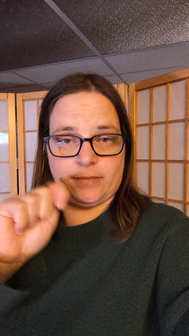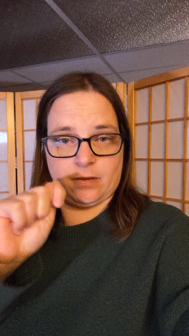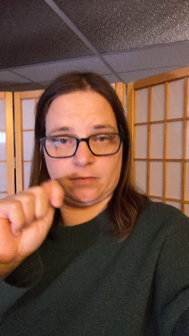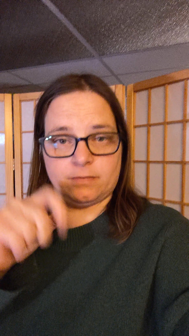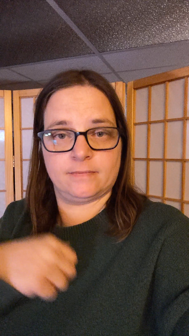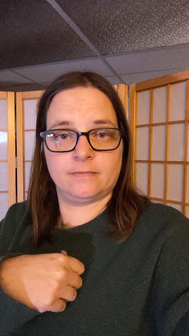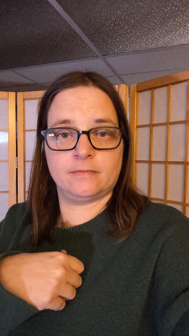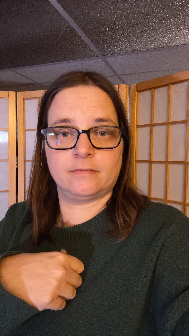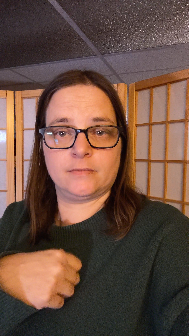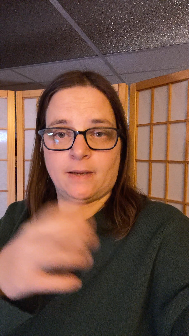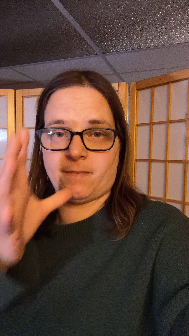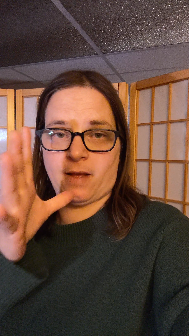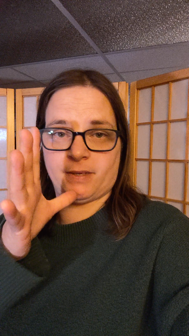mommy